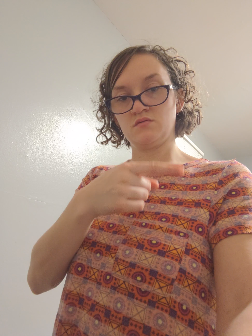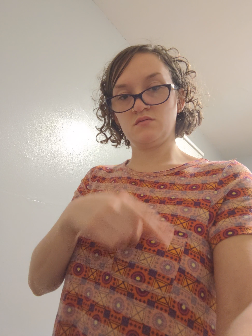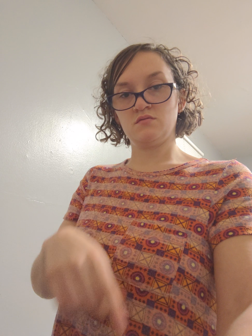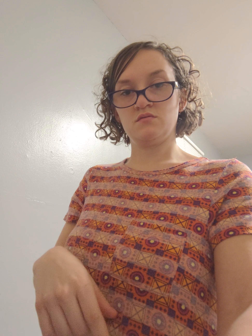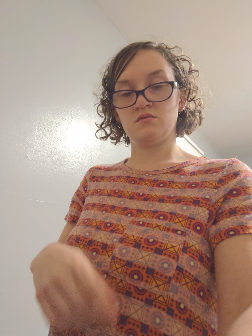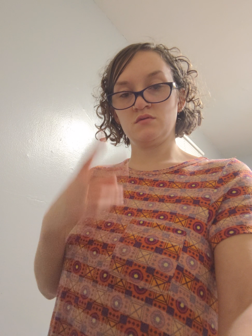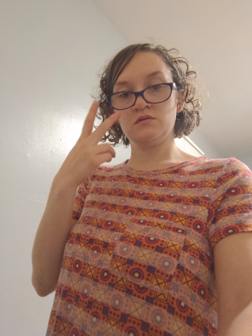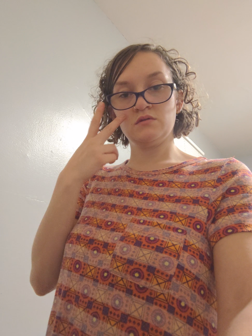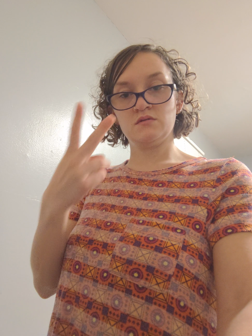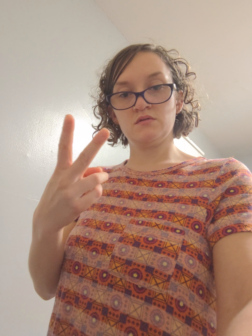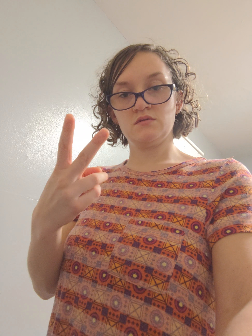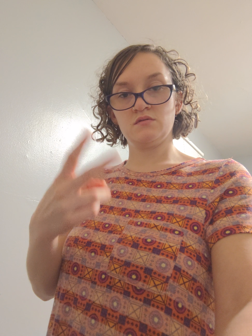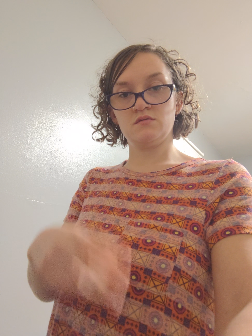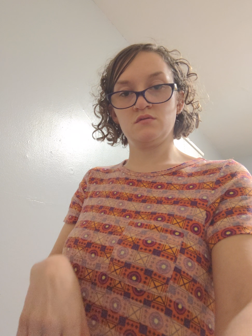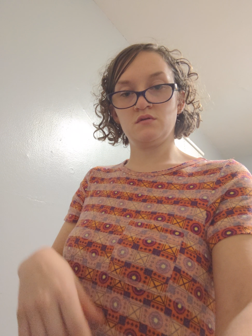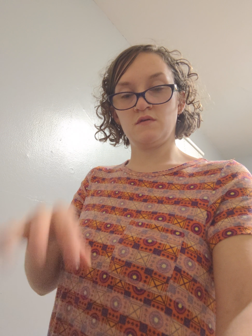see